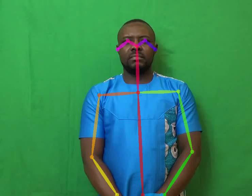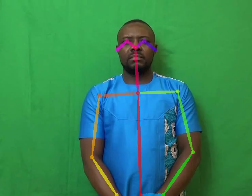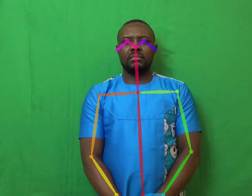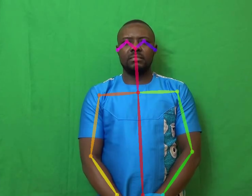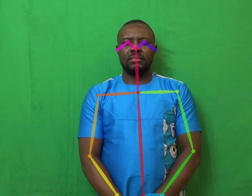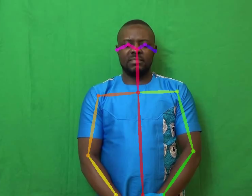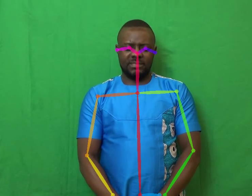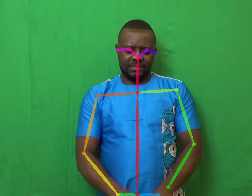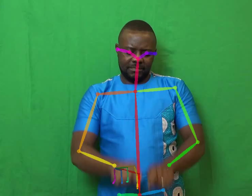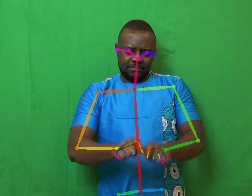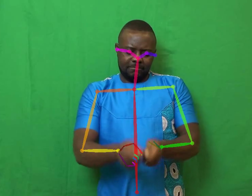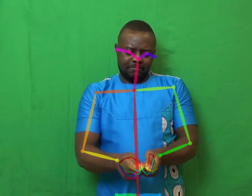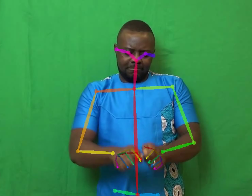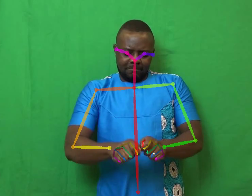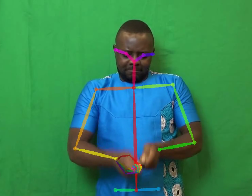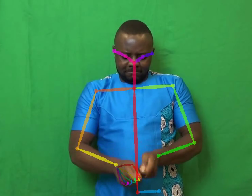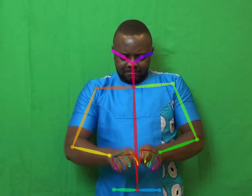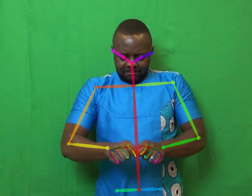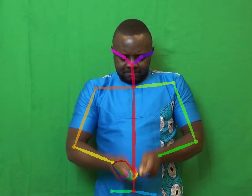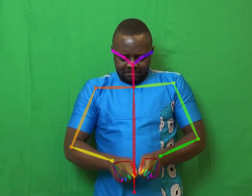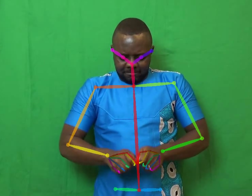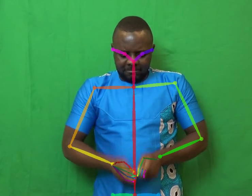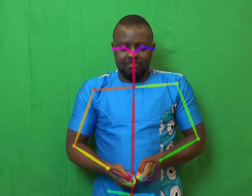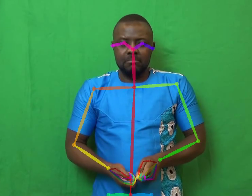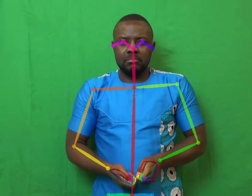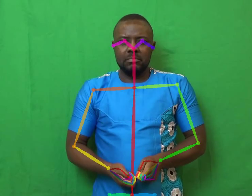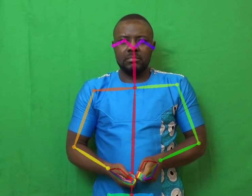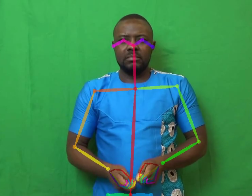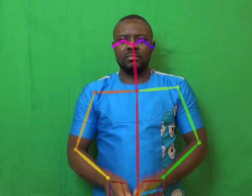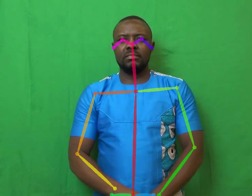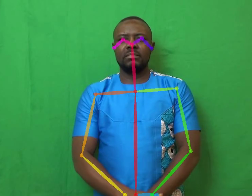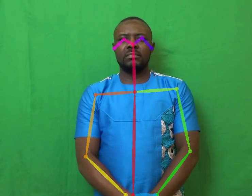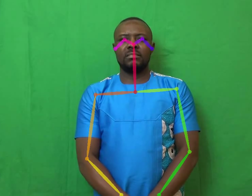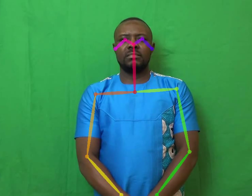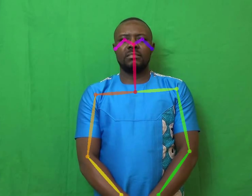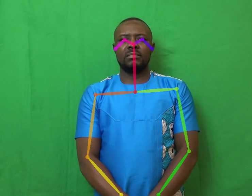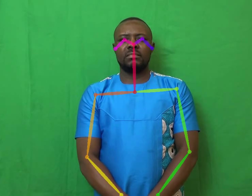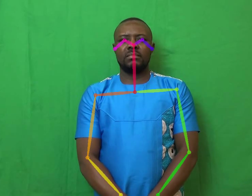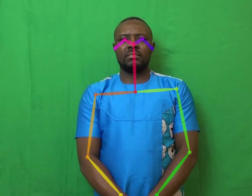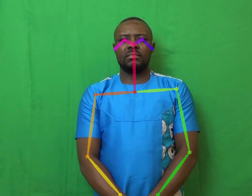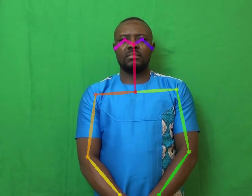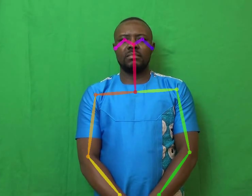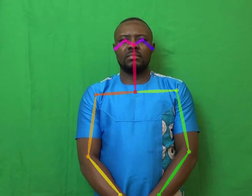plaiting or braiding